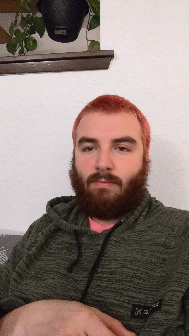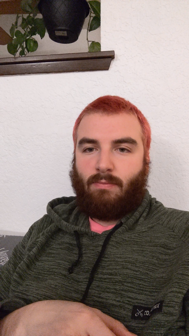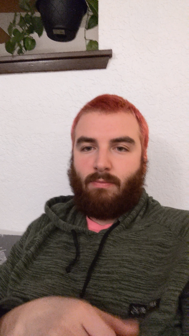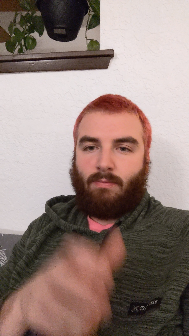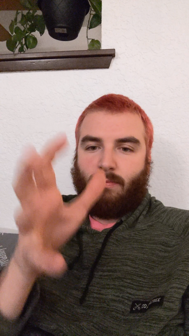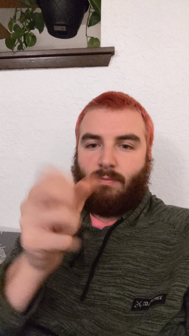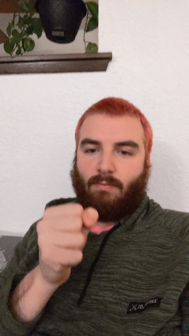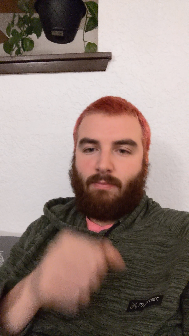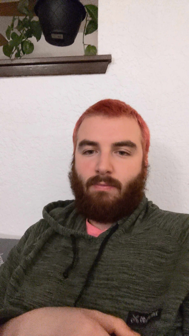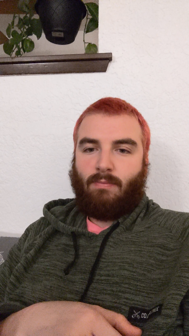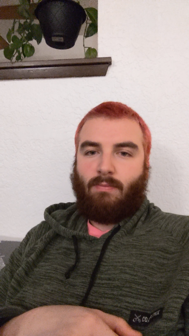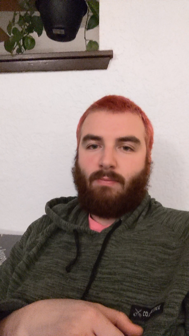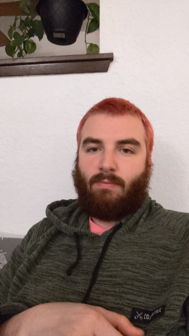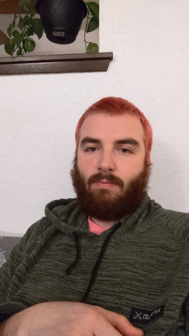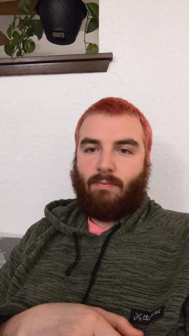get